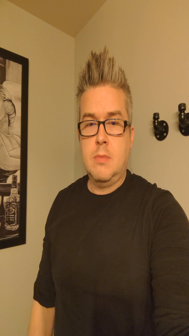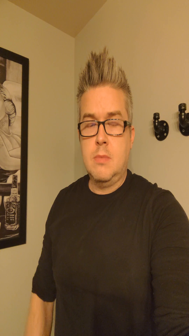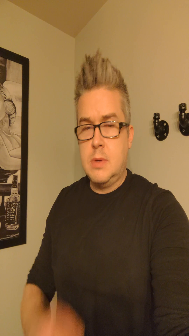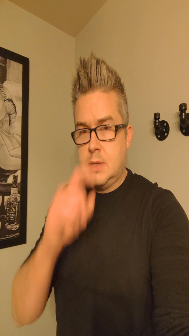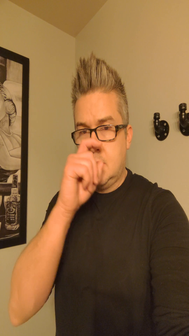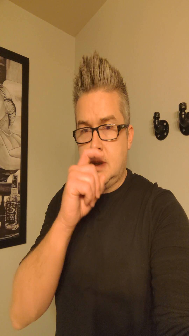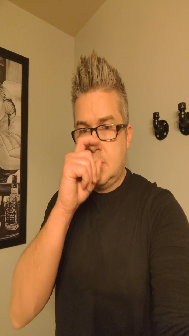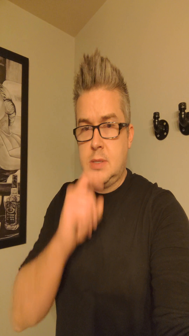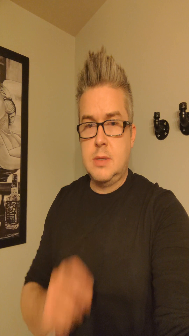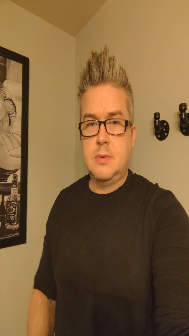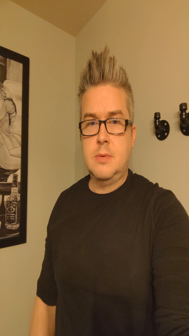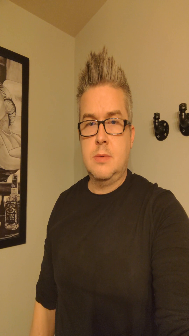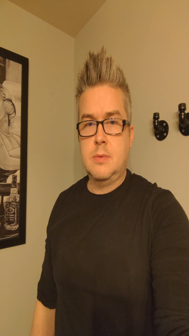doll